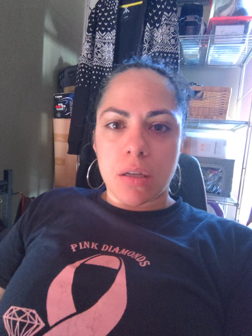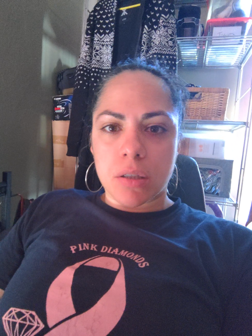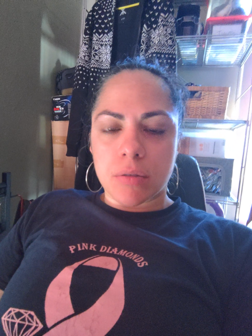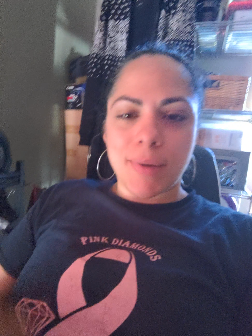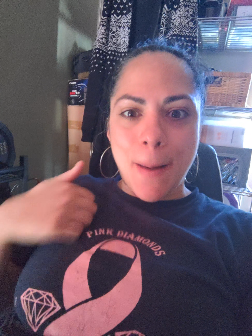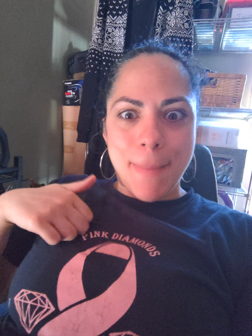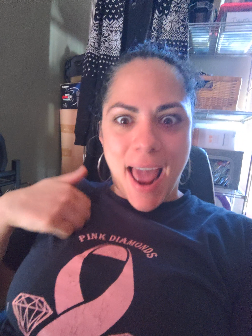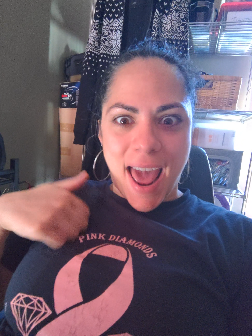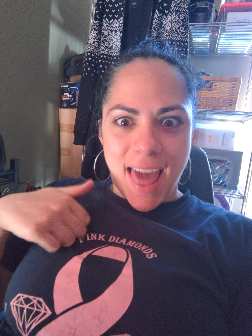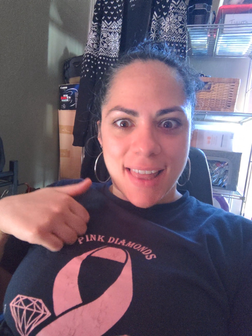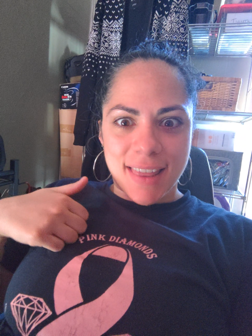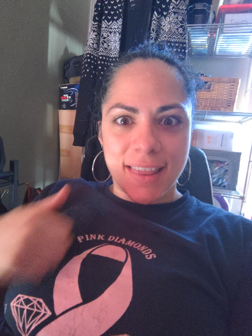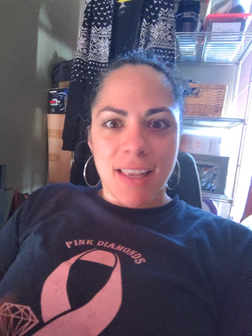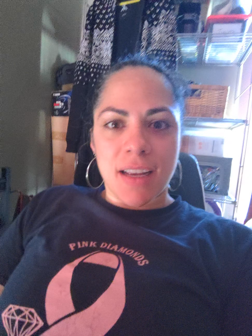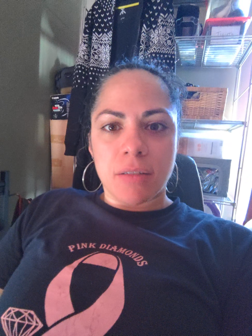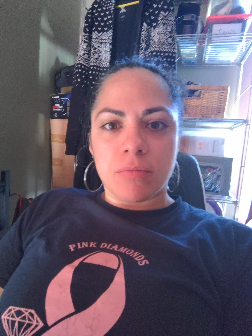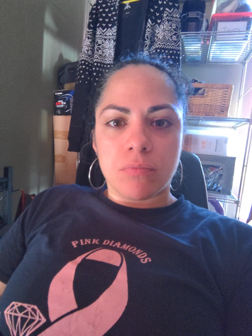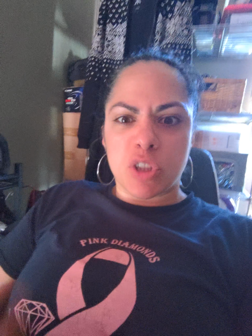bath